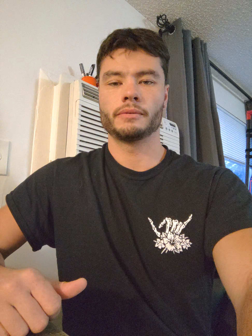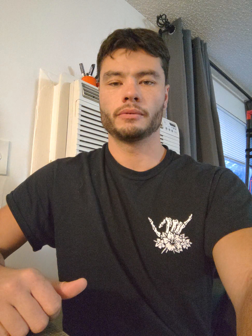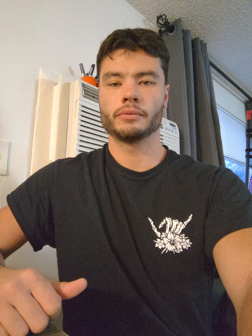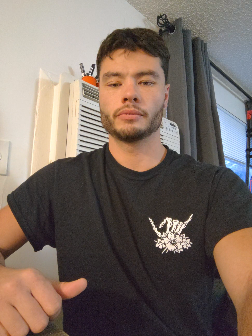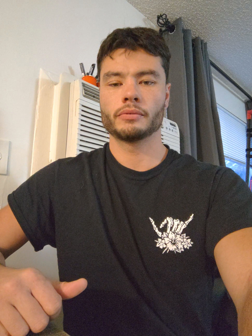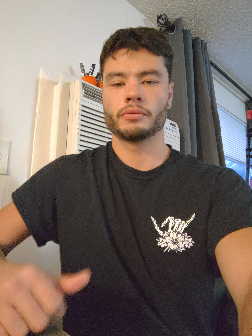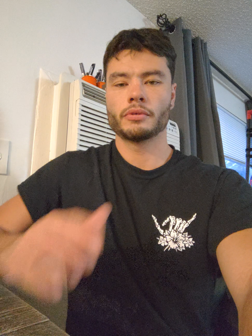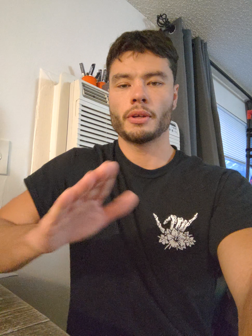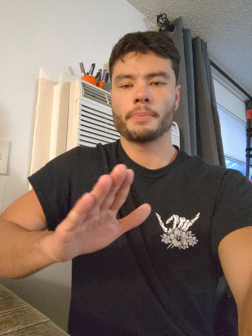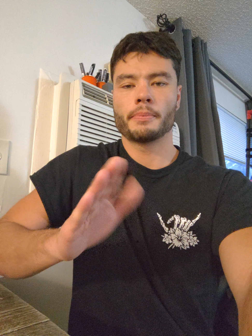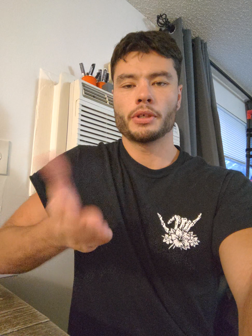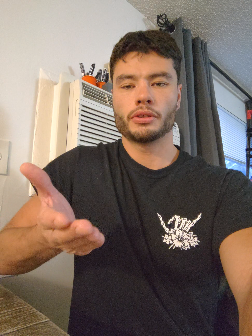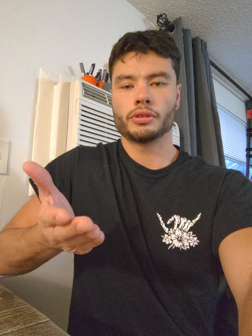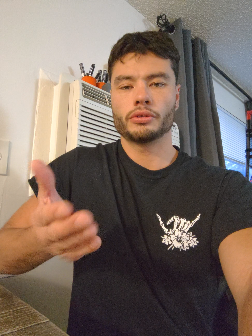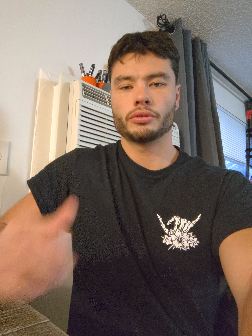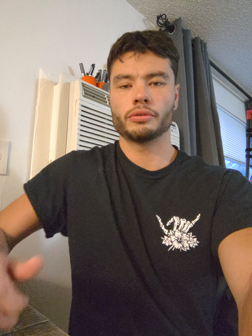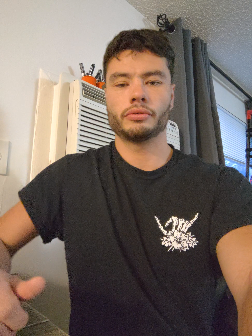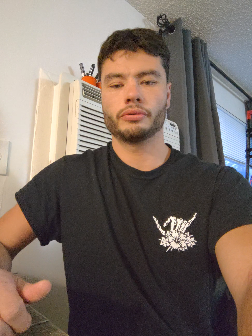book